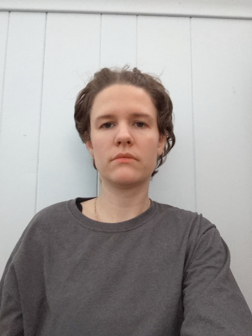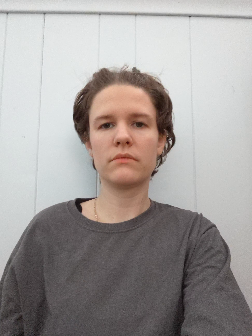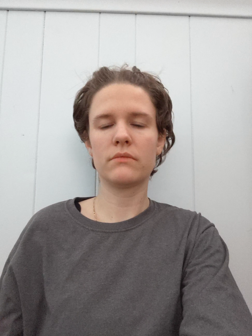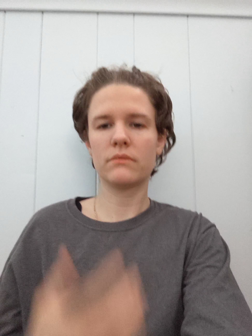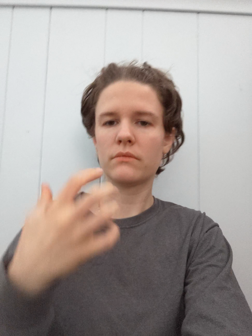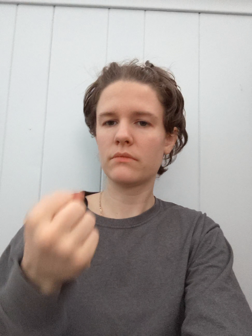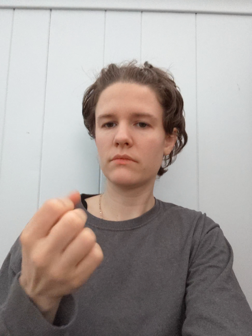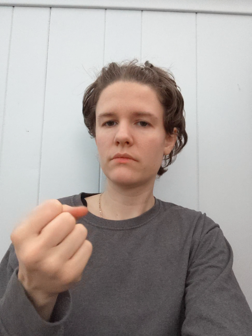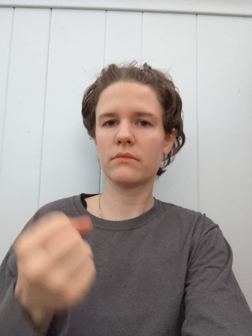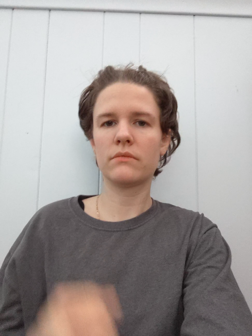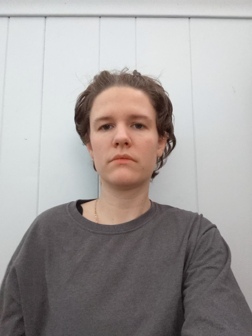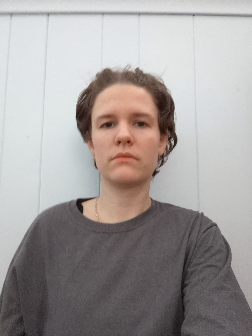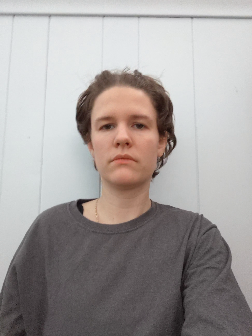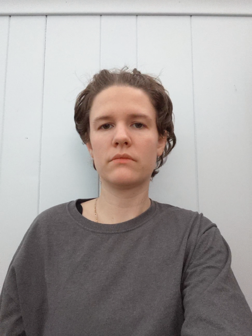milk